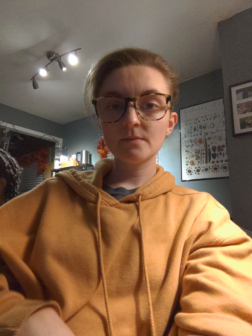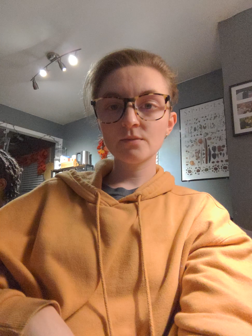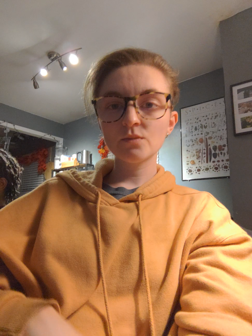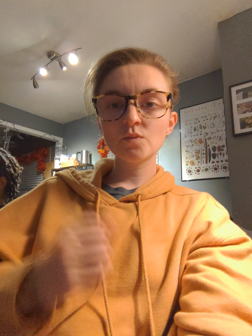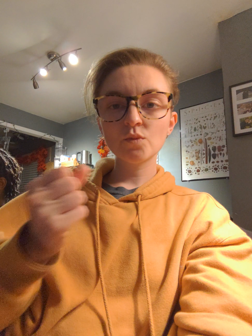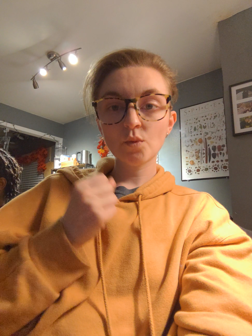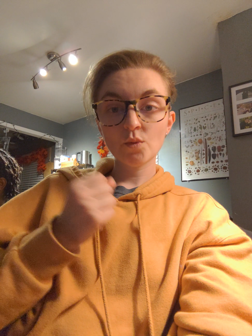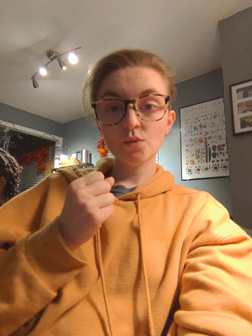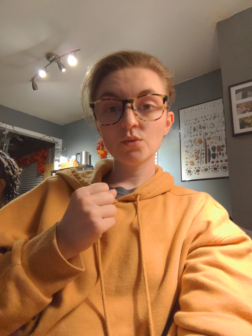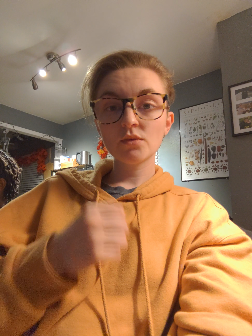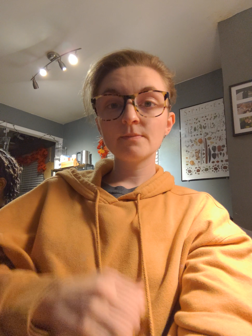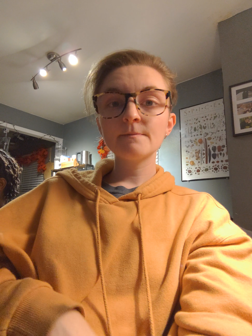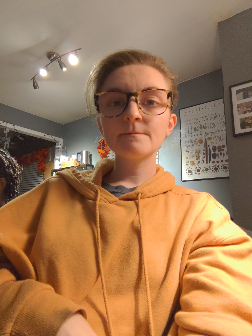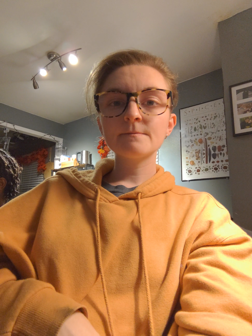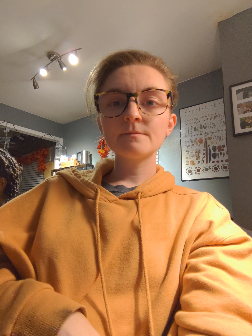cold